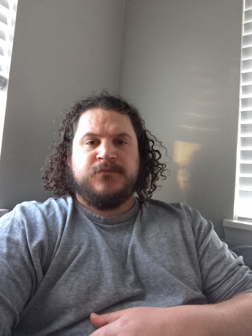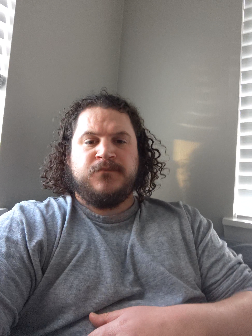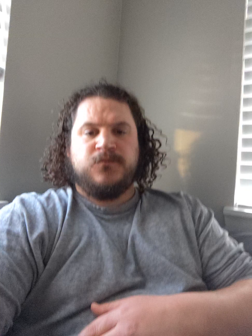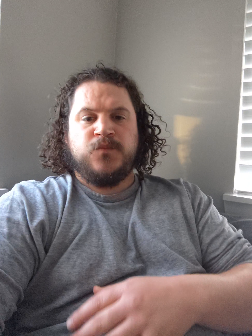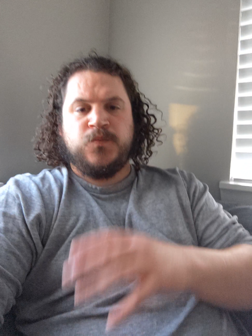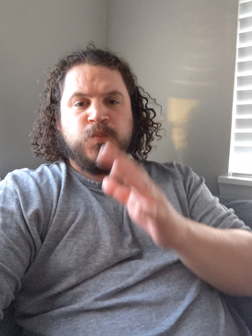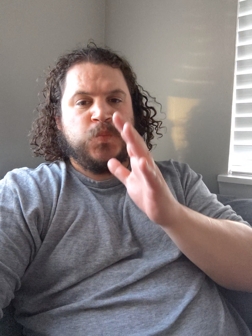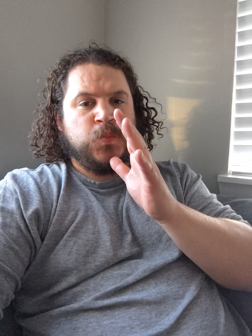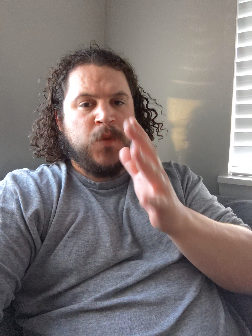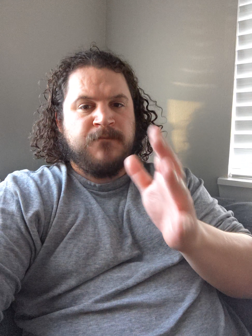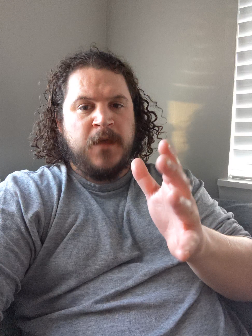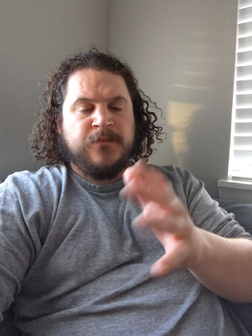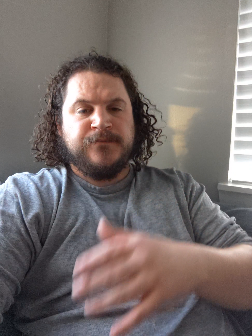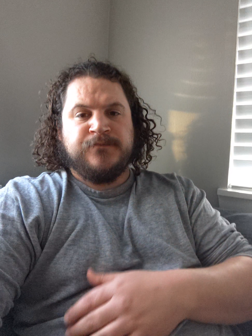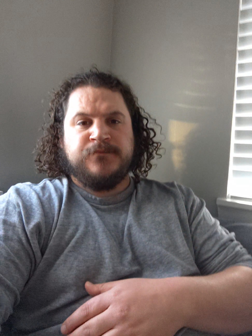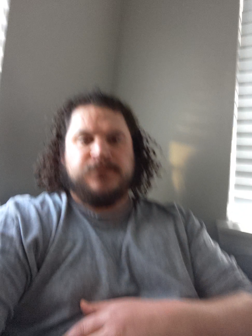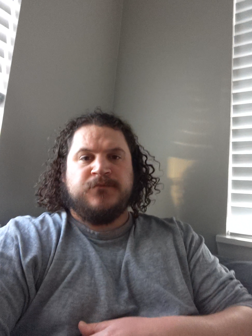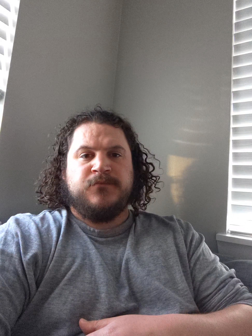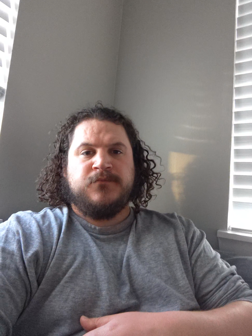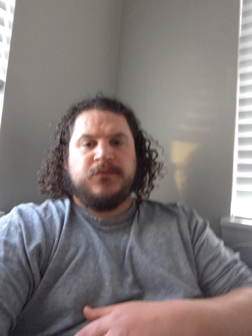grandma